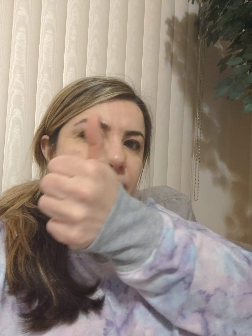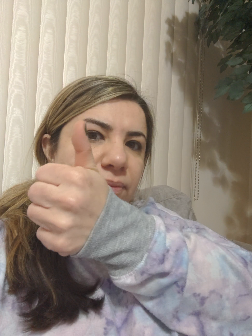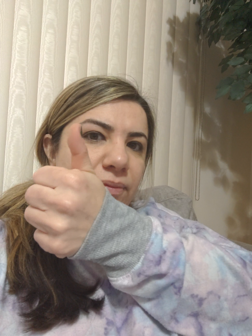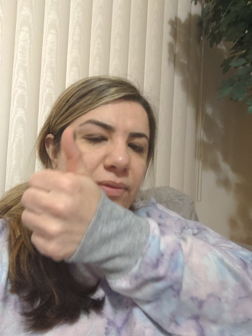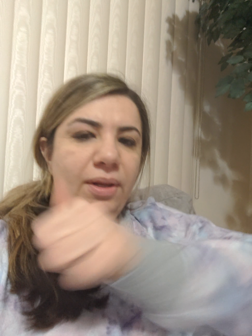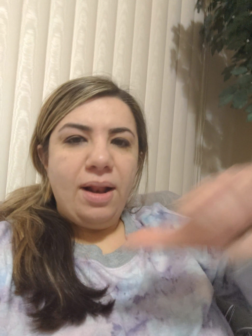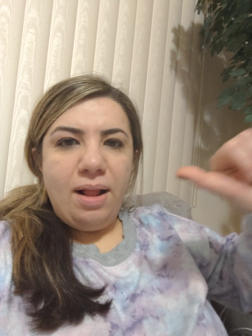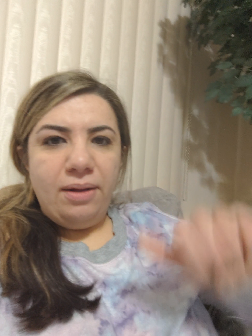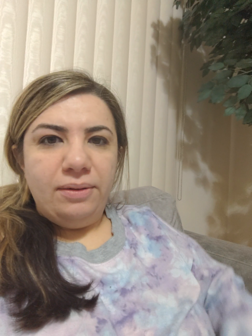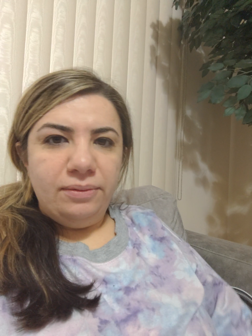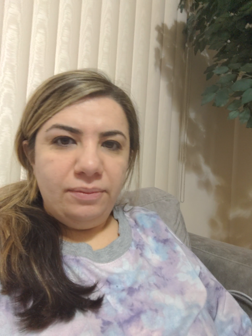any